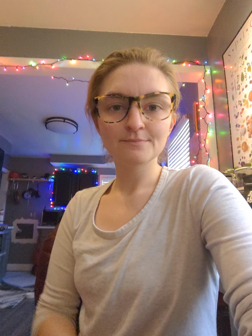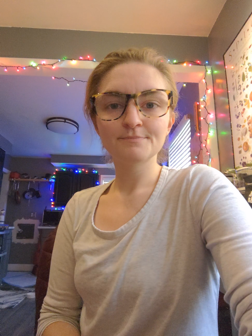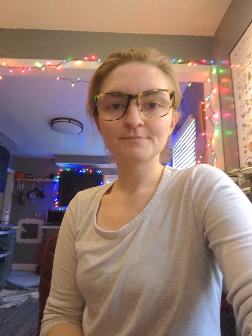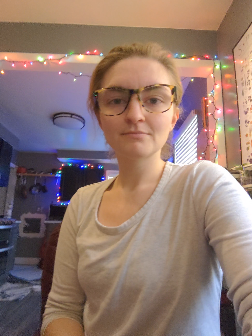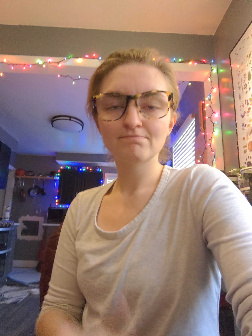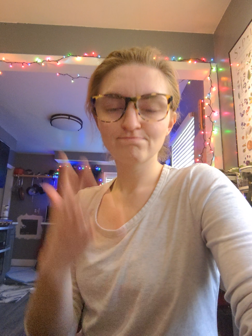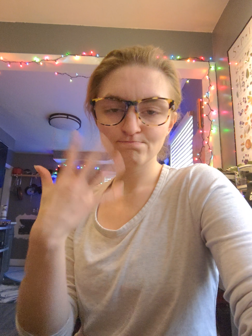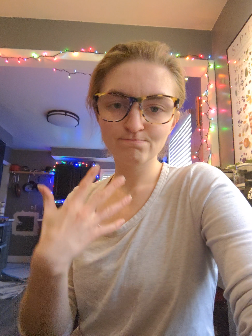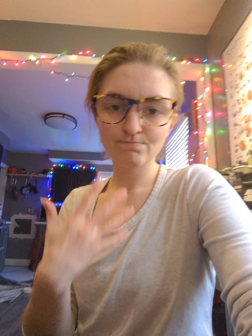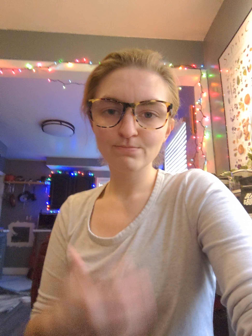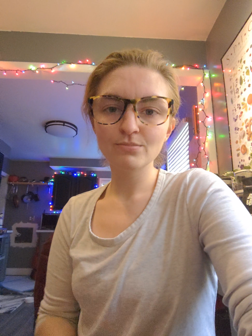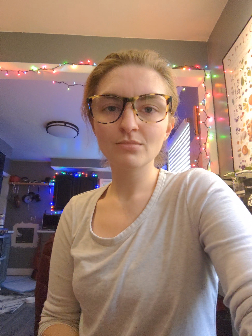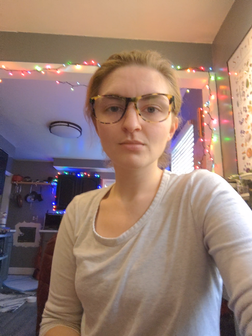sad